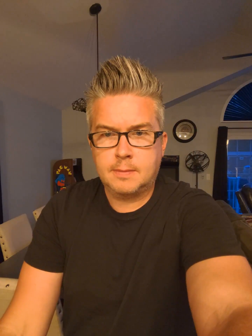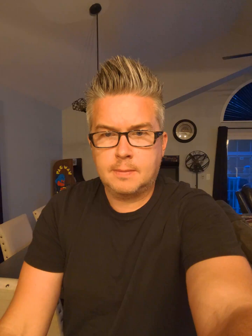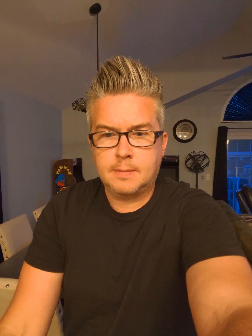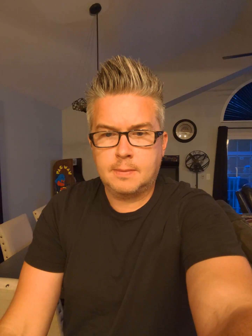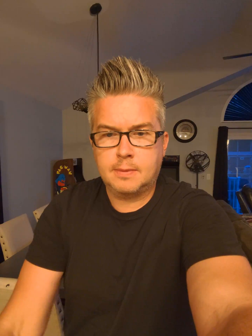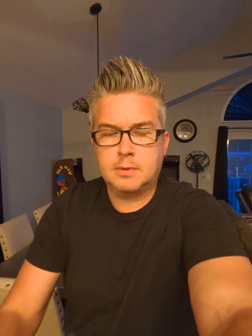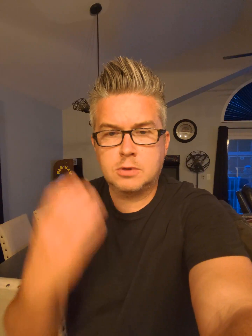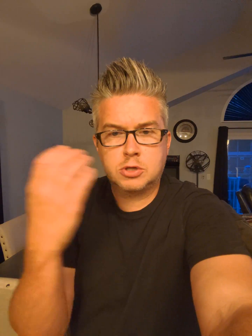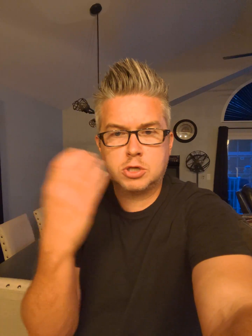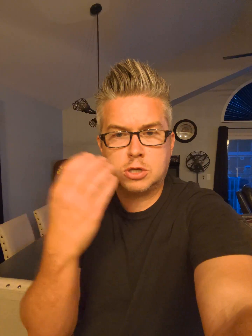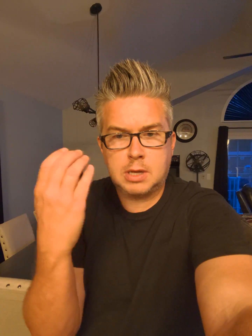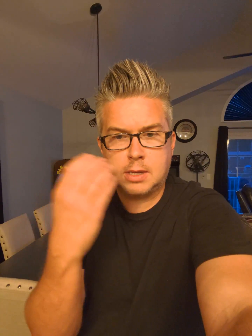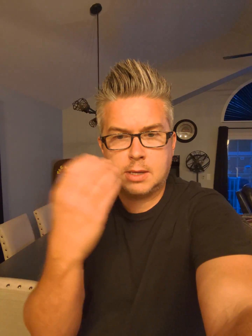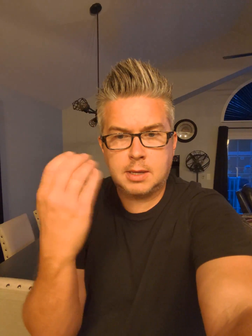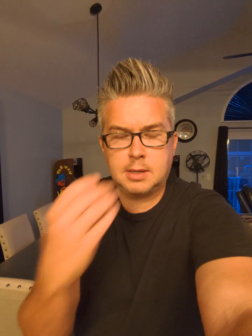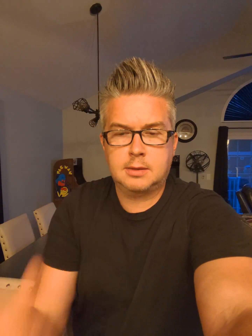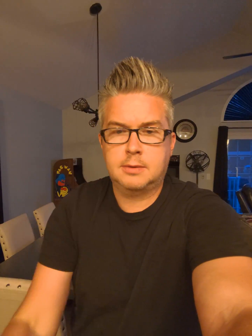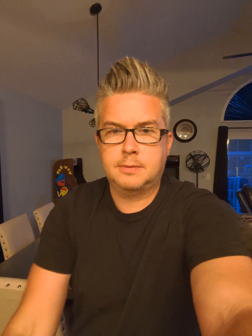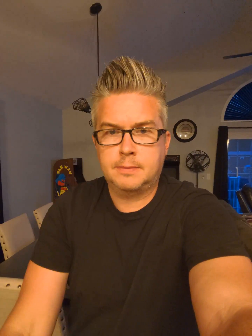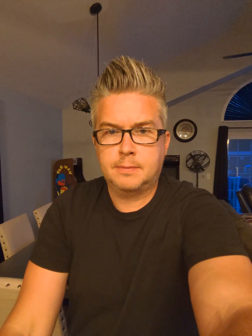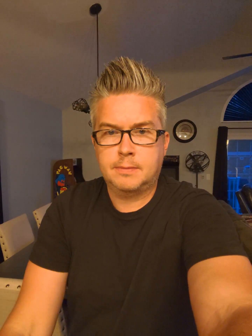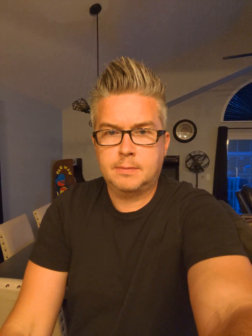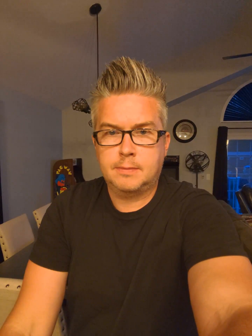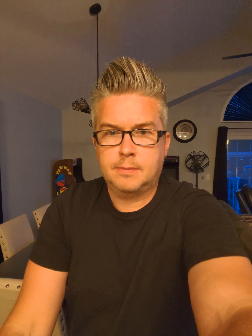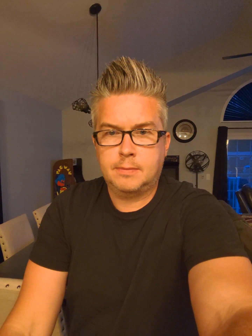shake